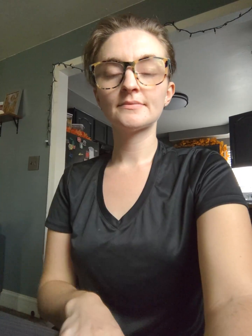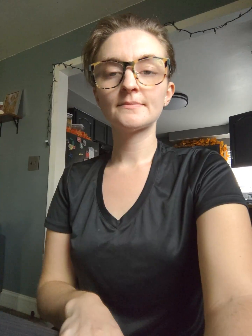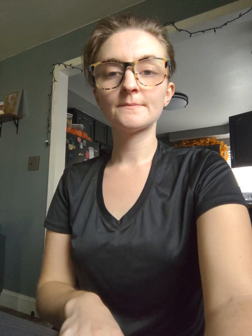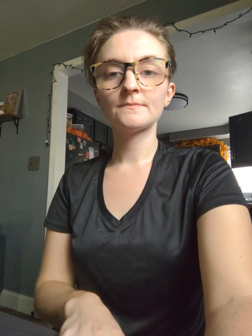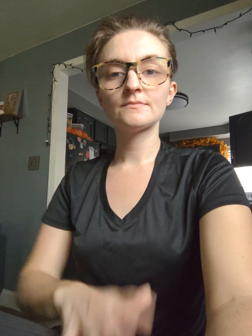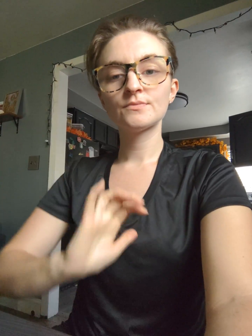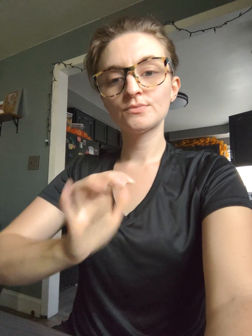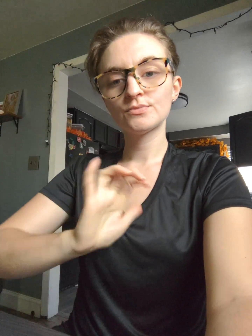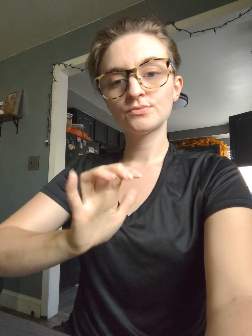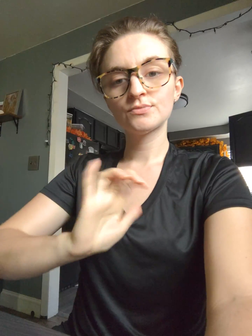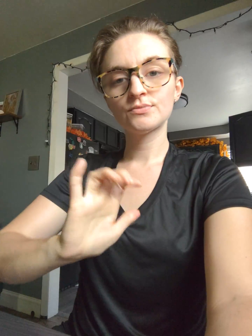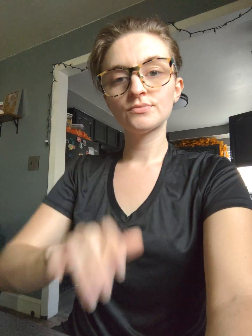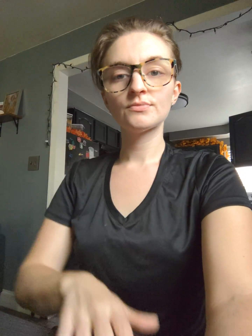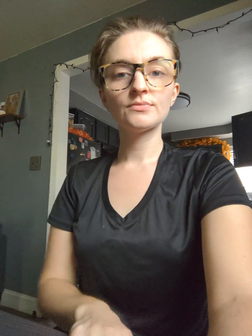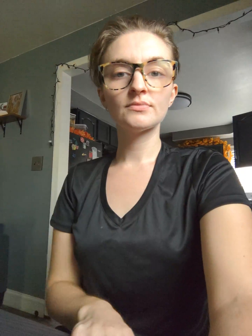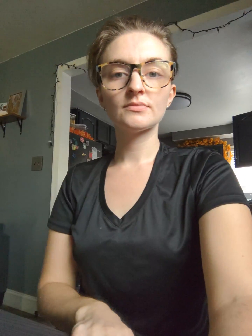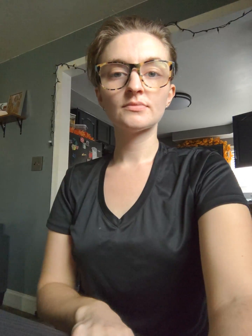cheese